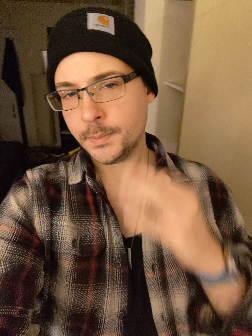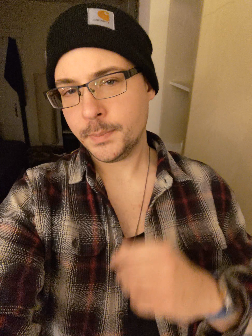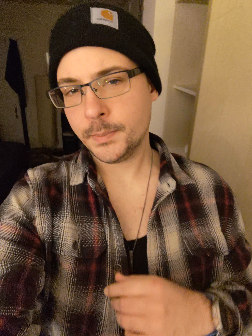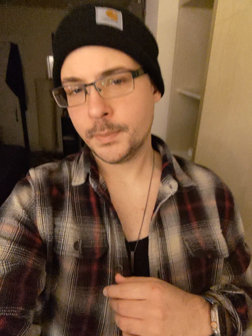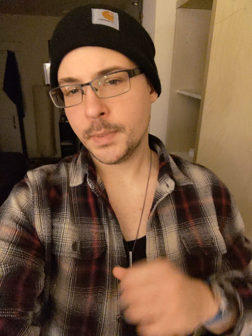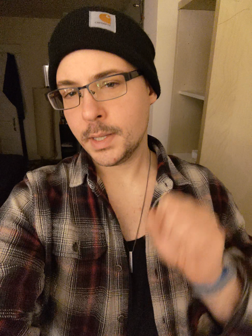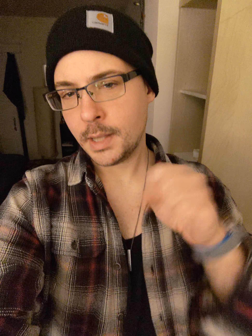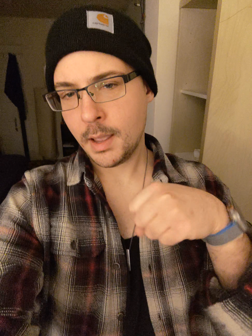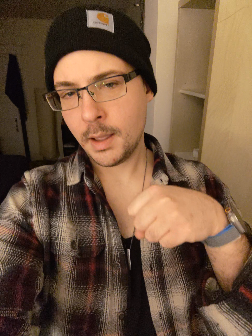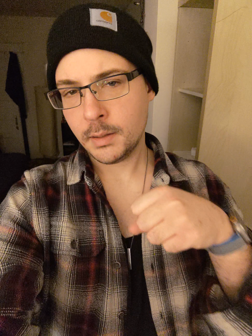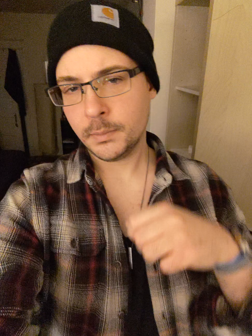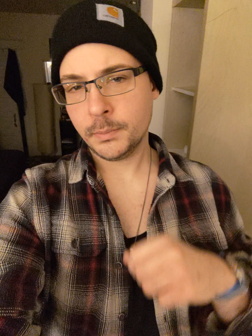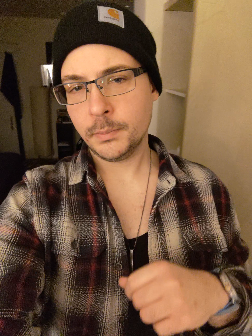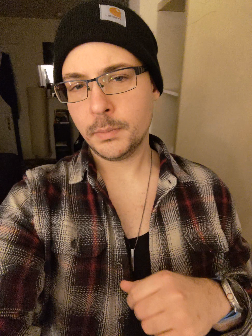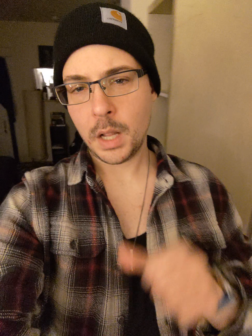can